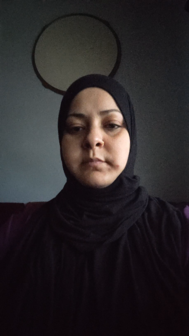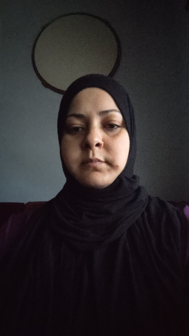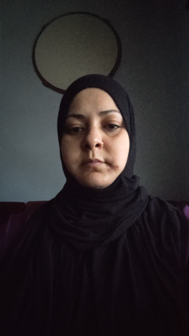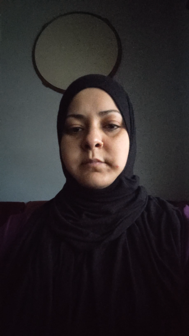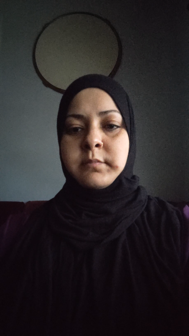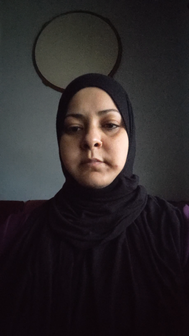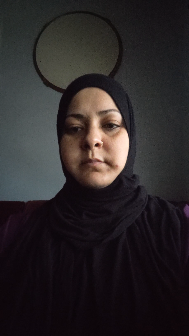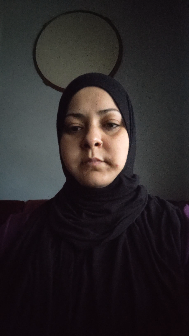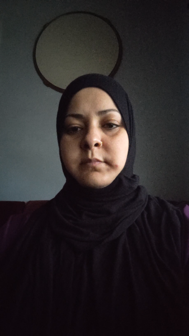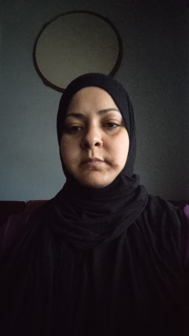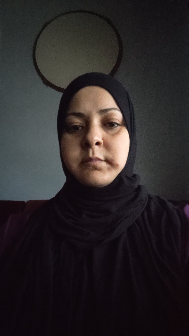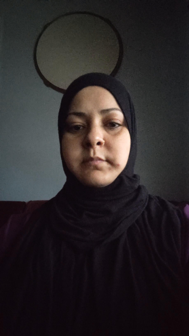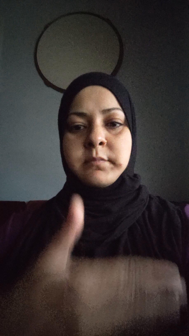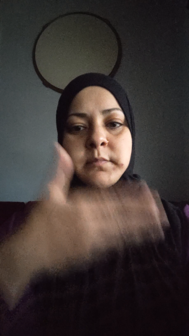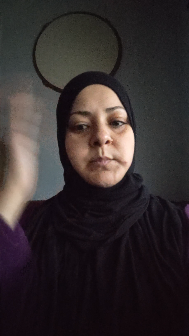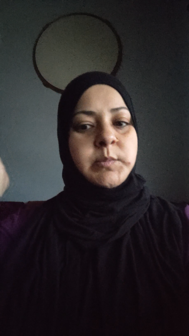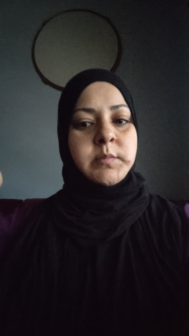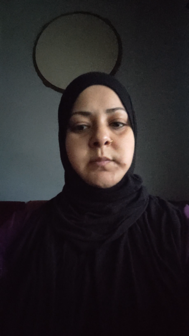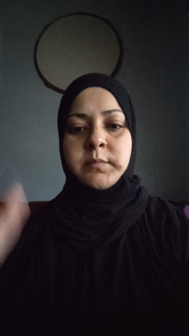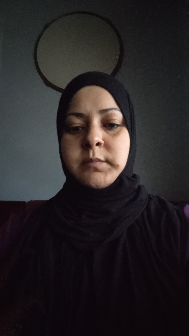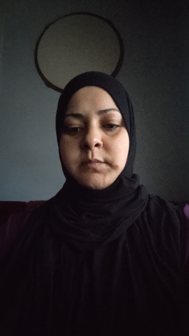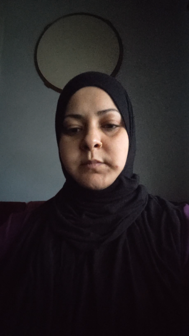all gone